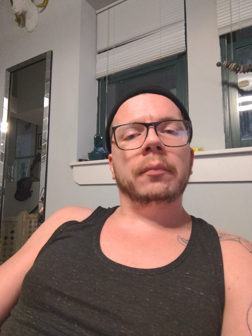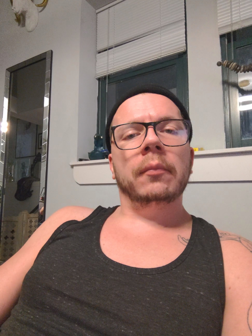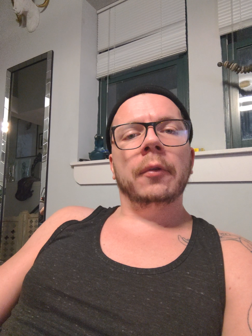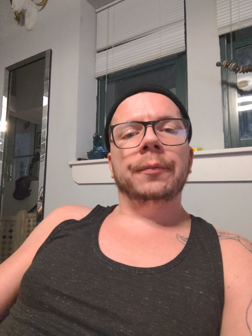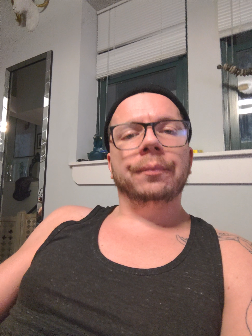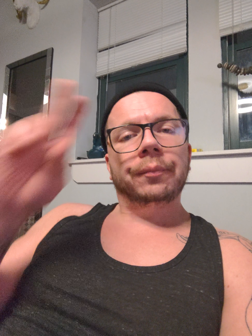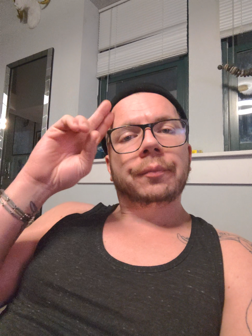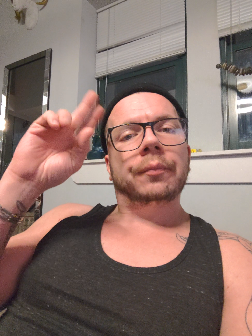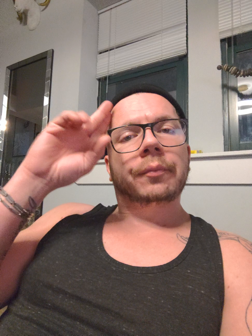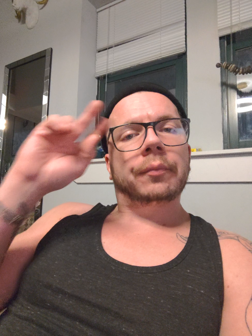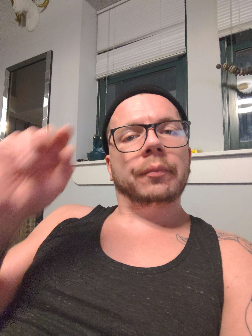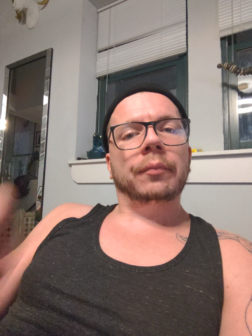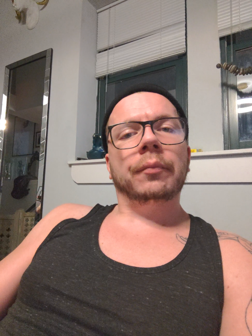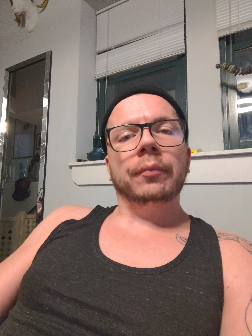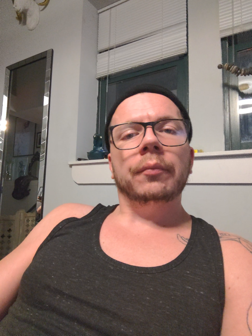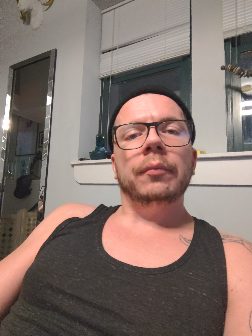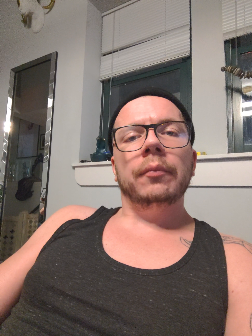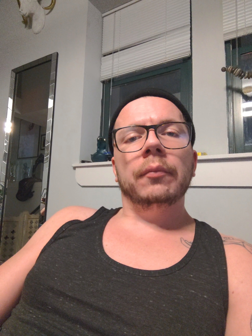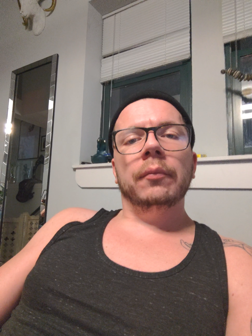uncle